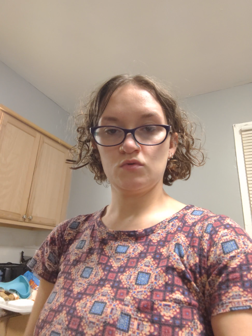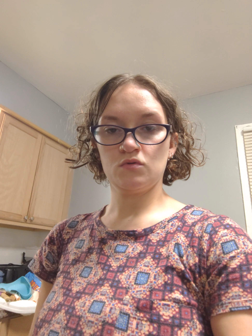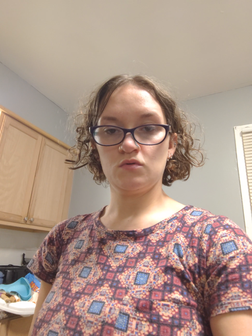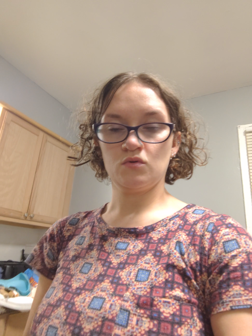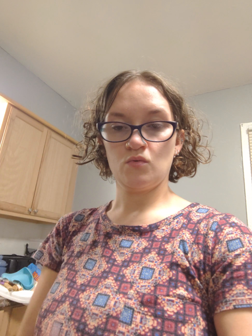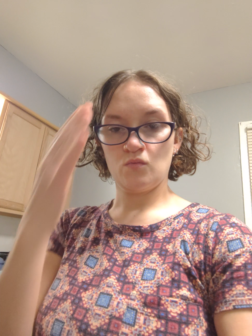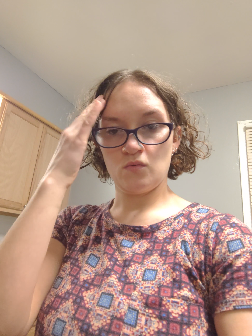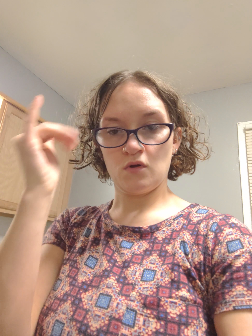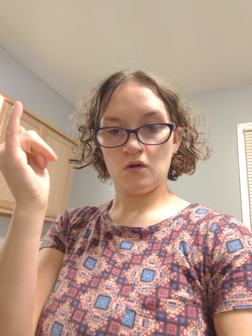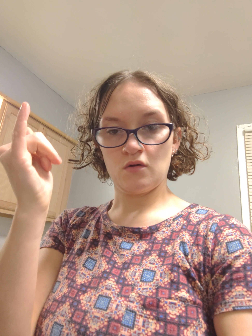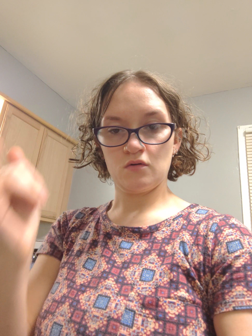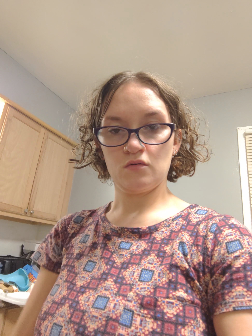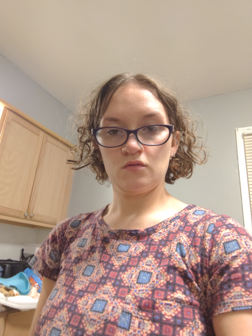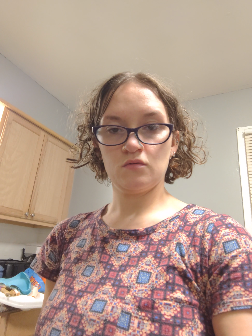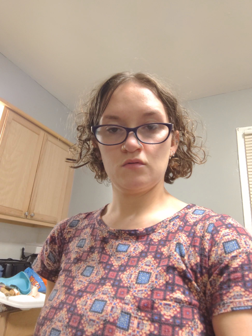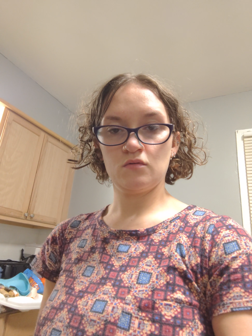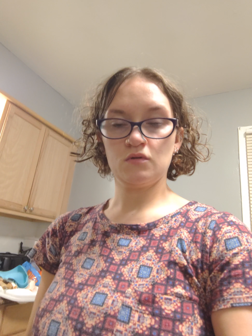why